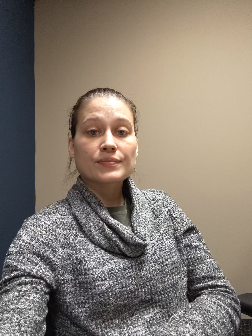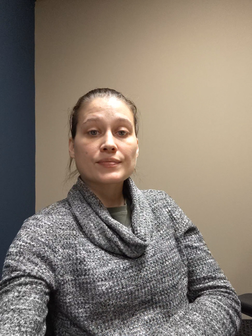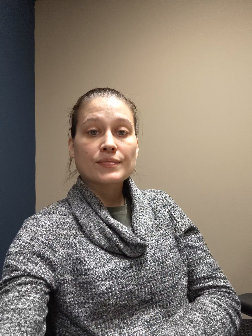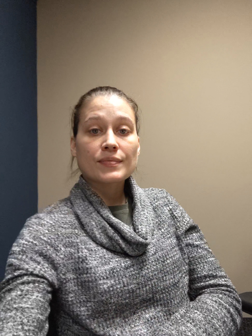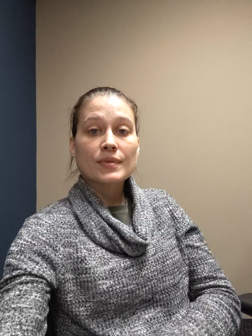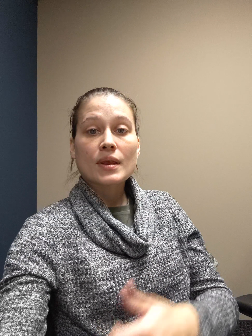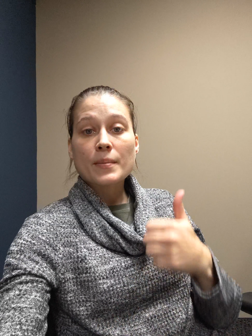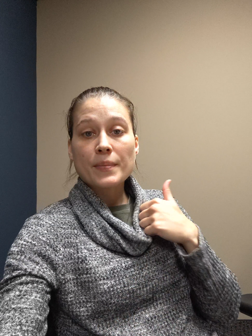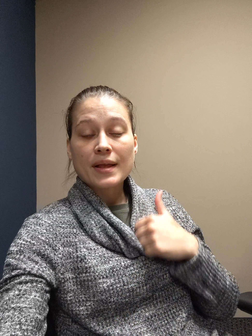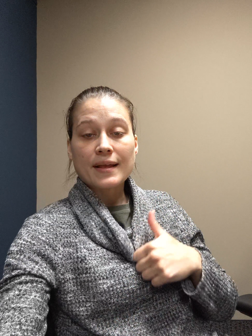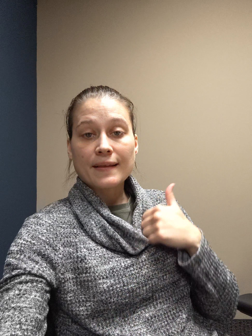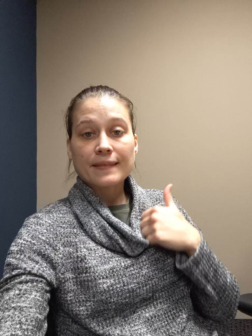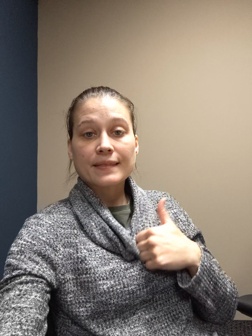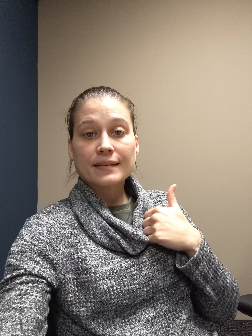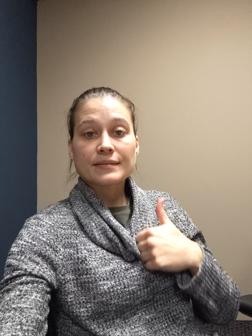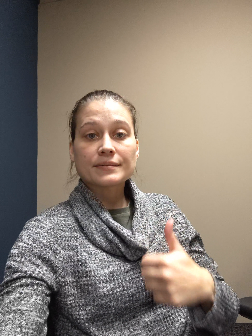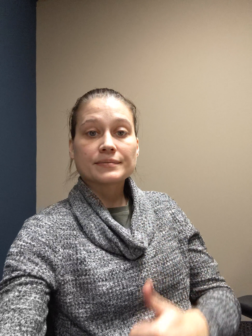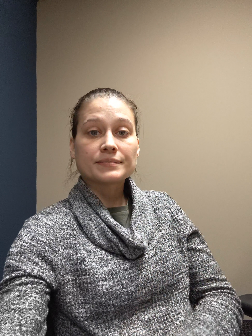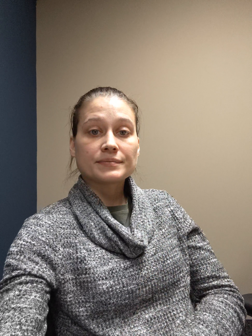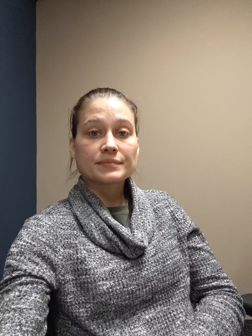bath